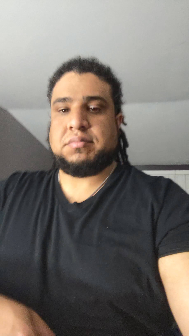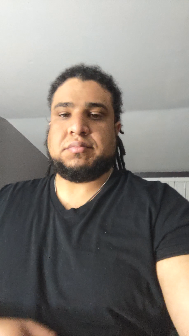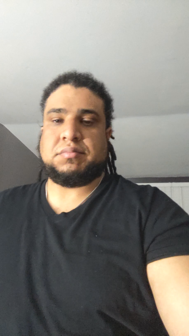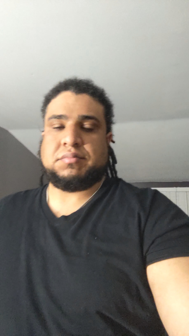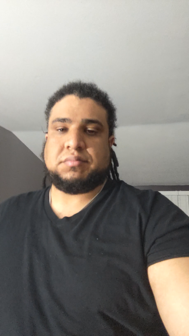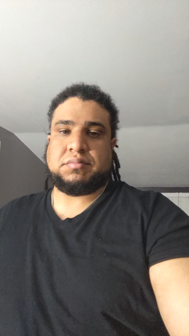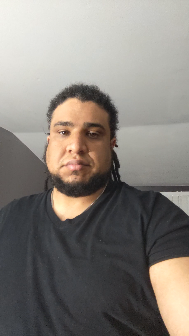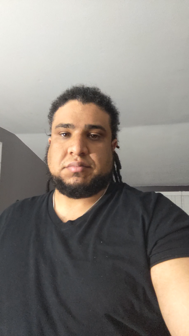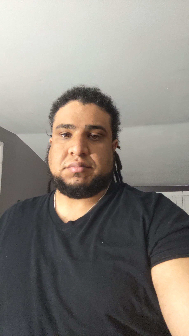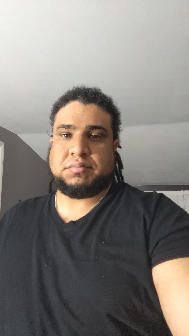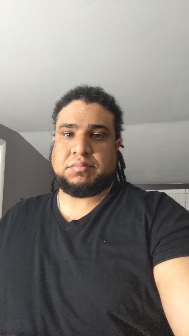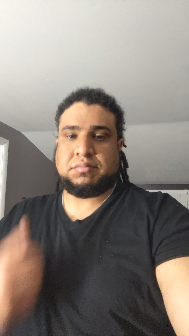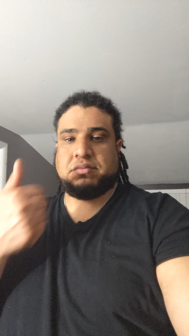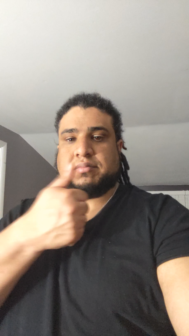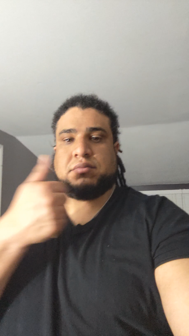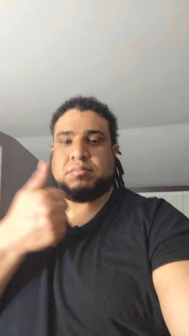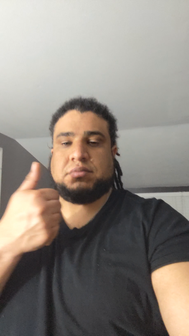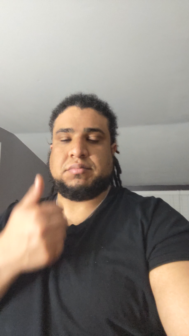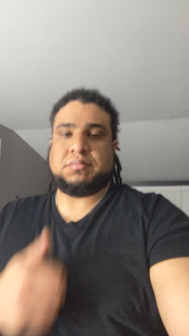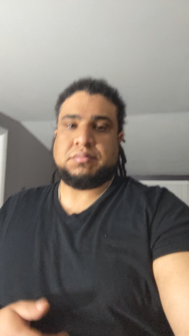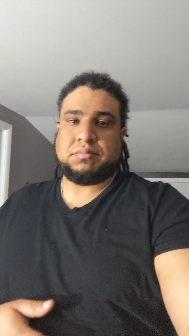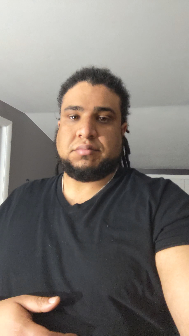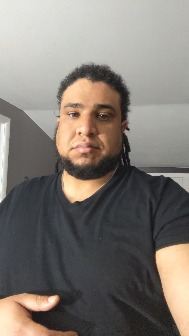game